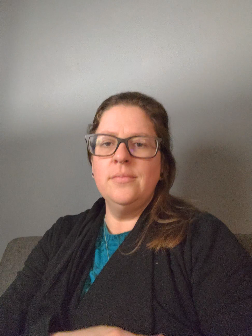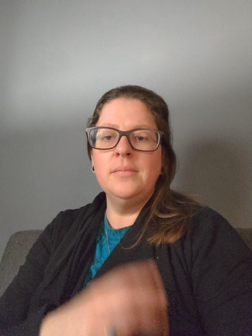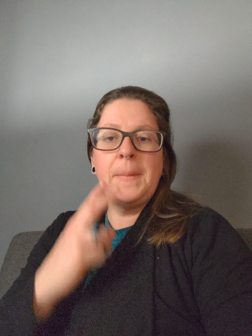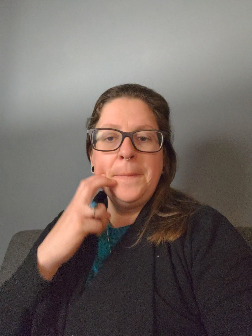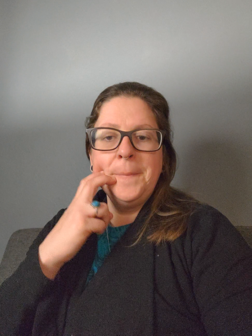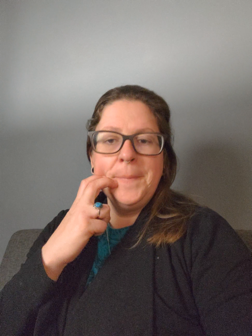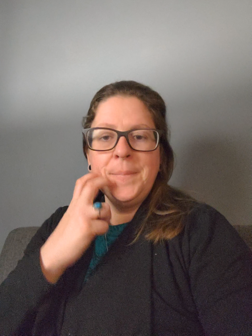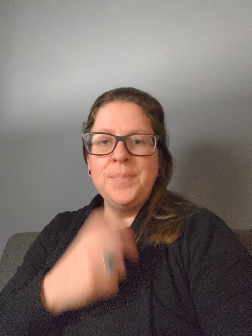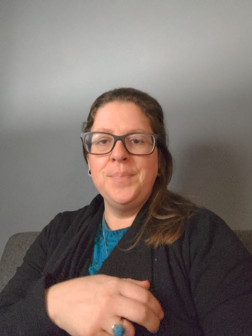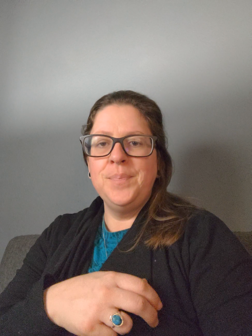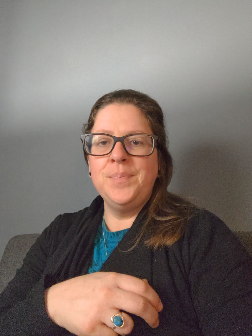gum